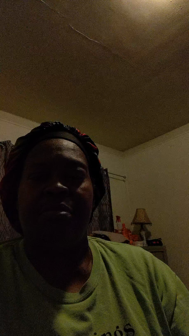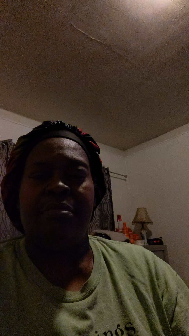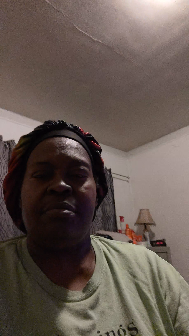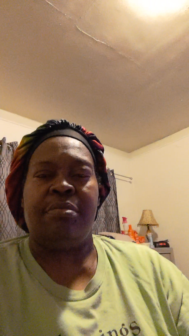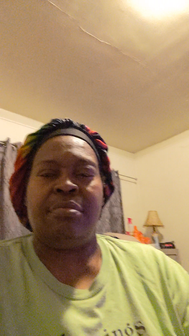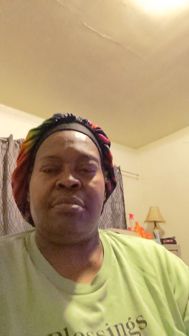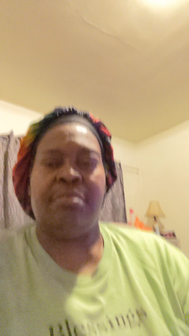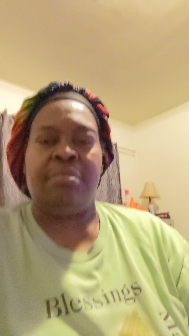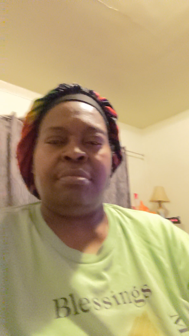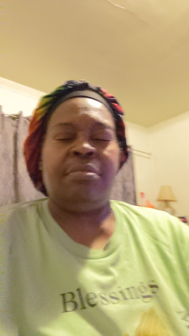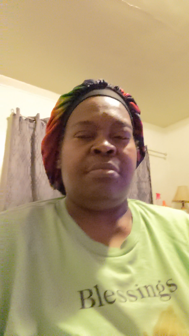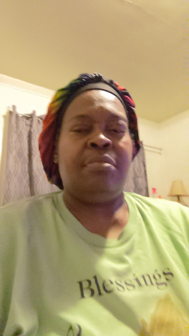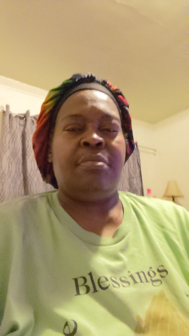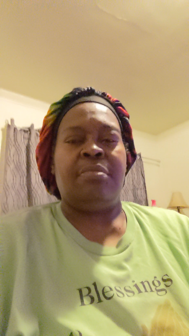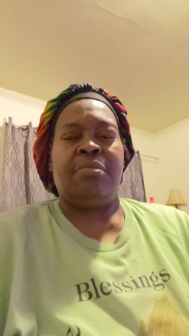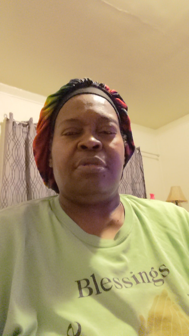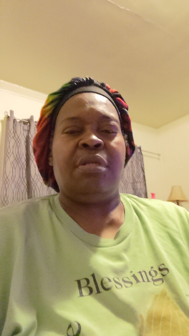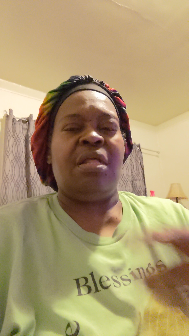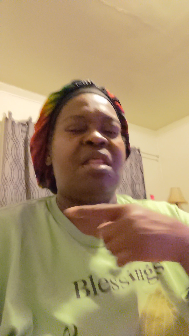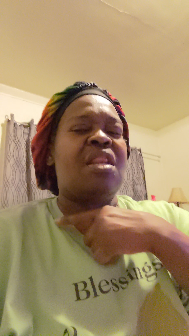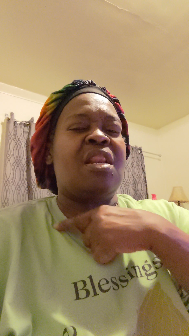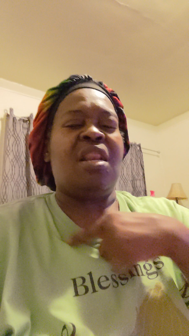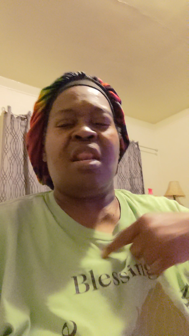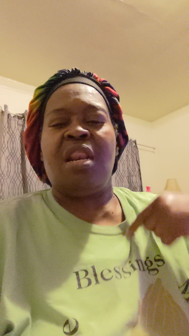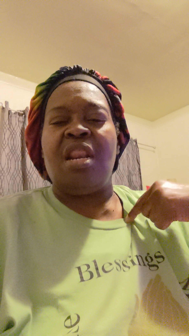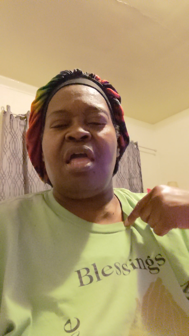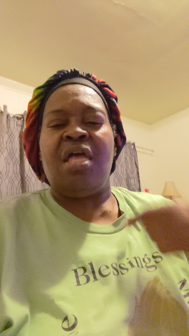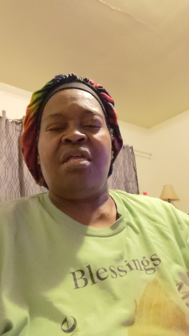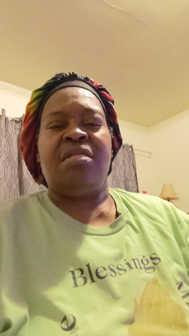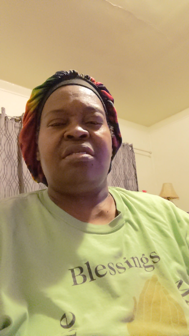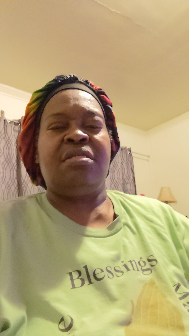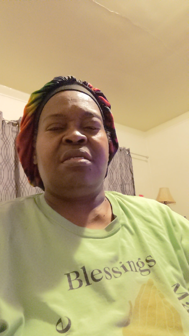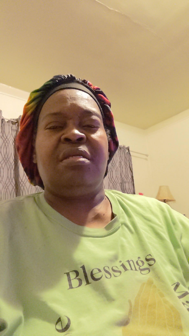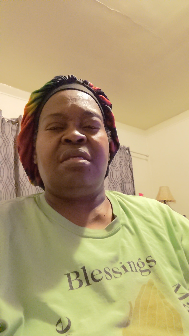necklace